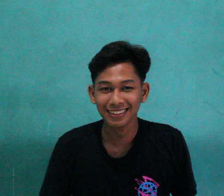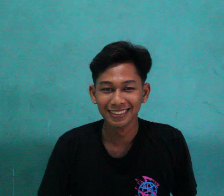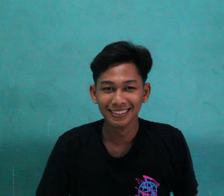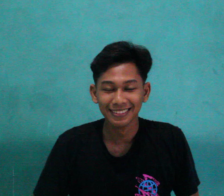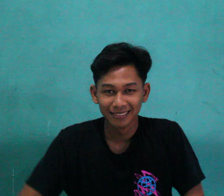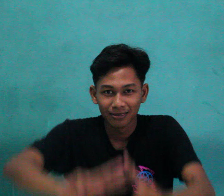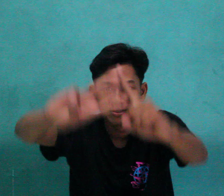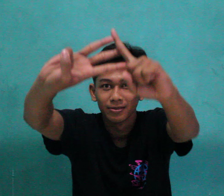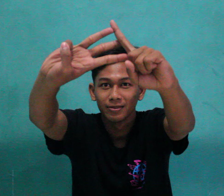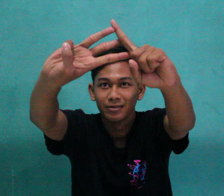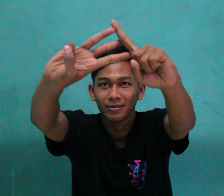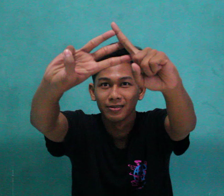B